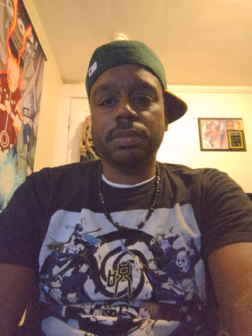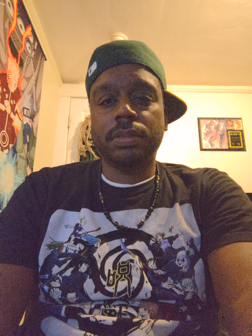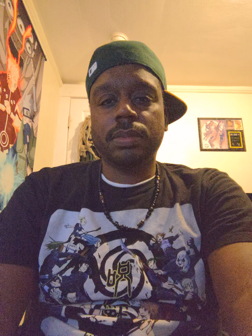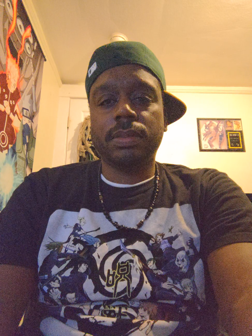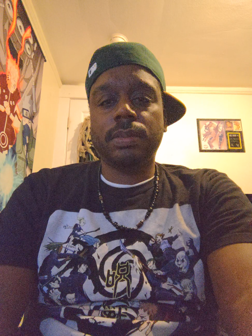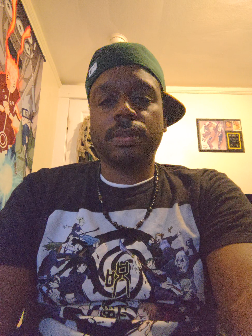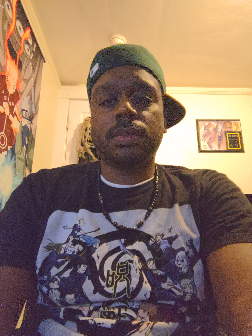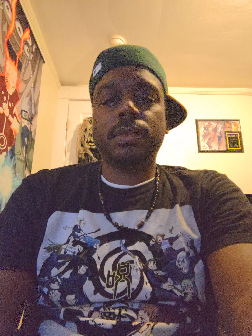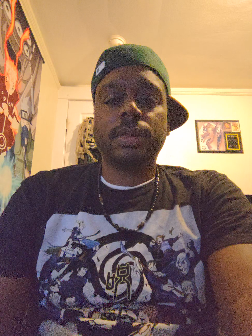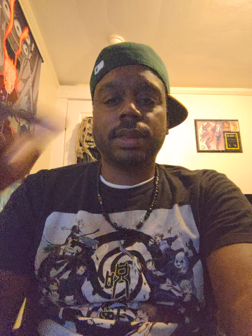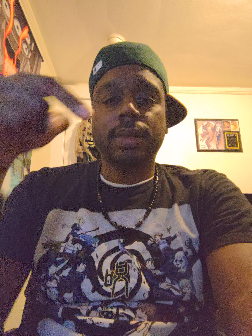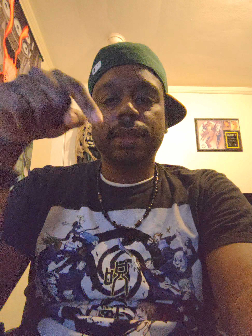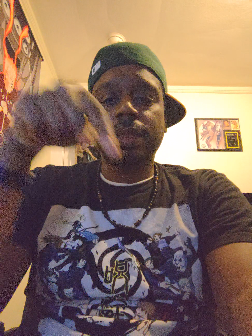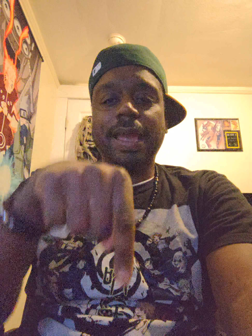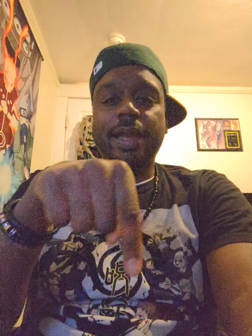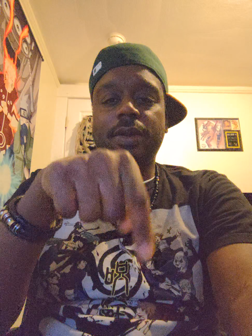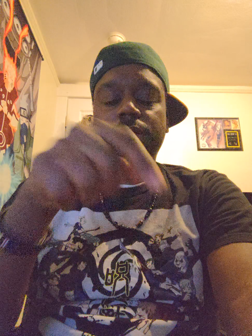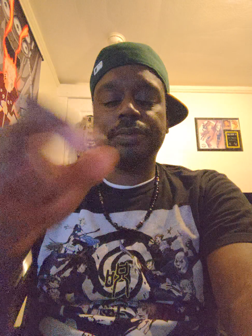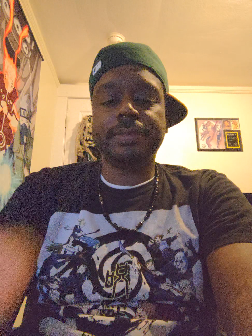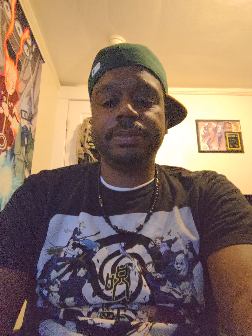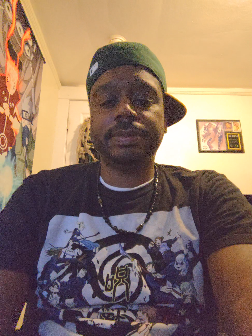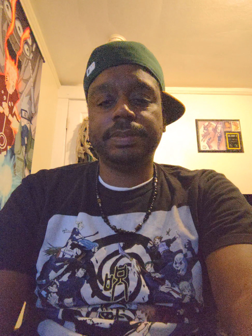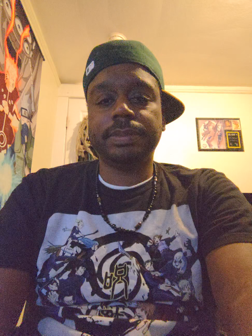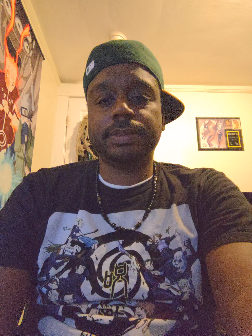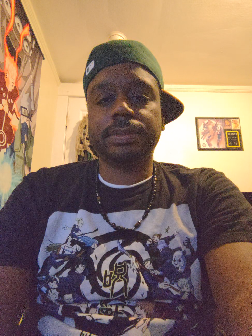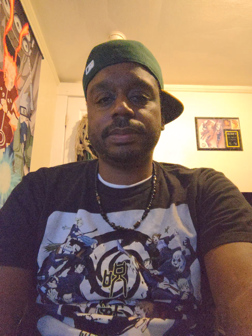down